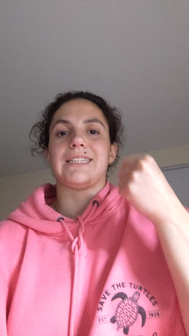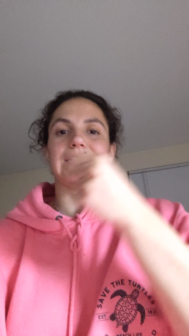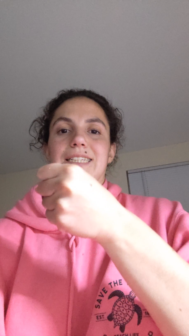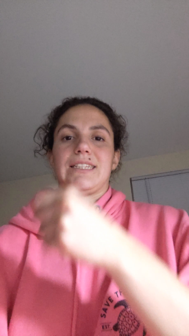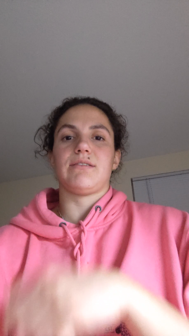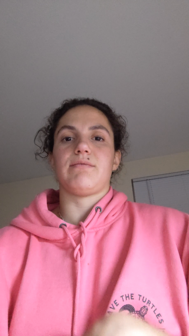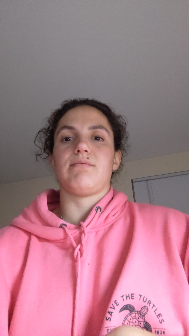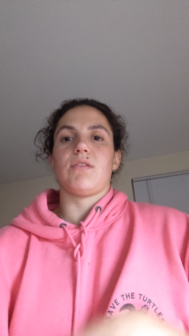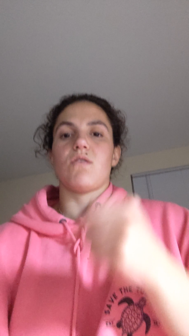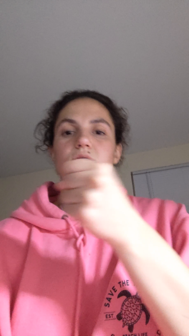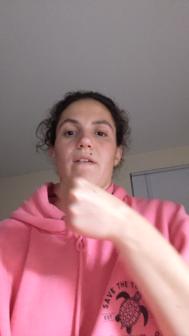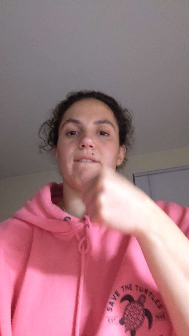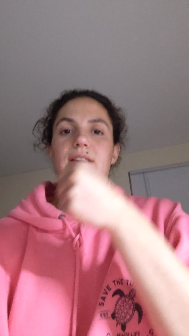coffee